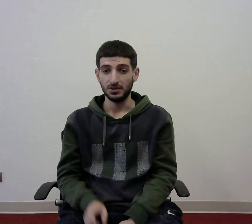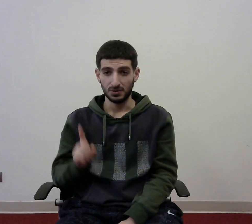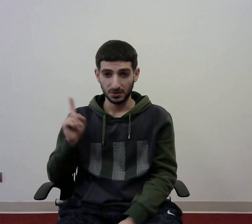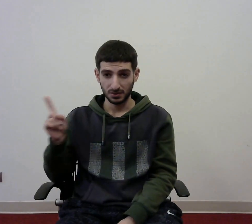onun